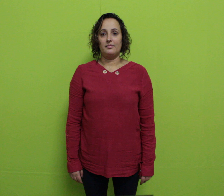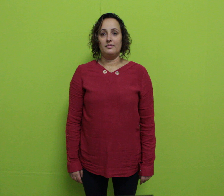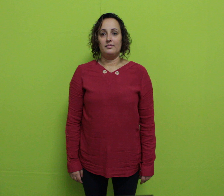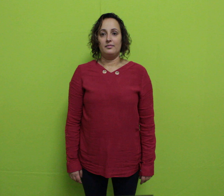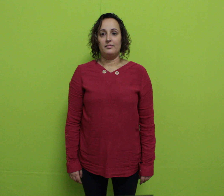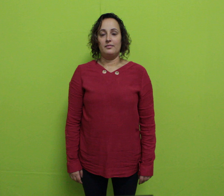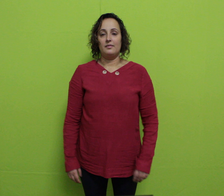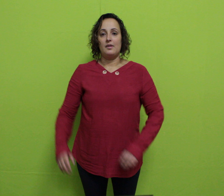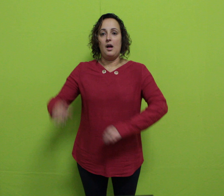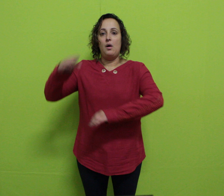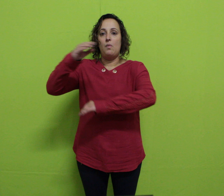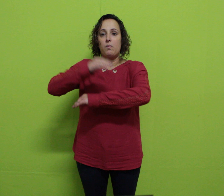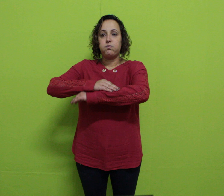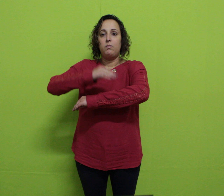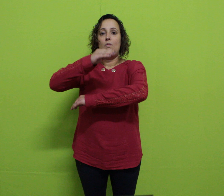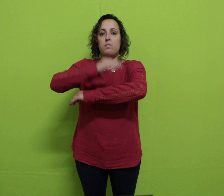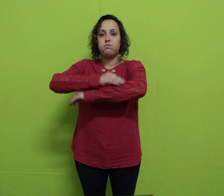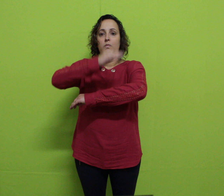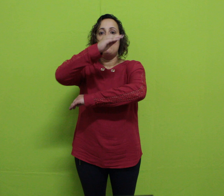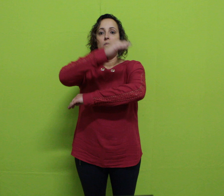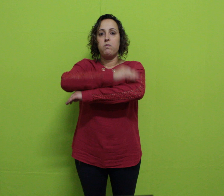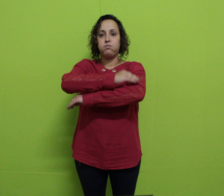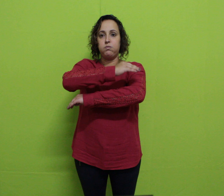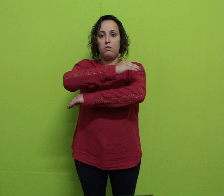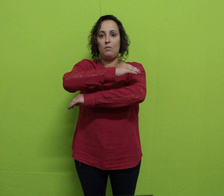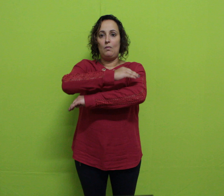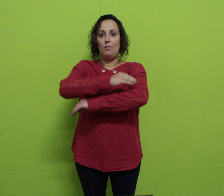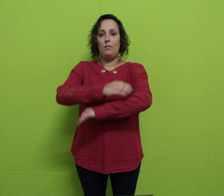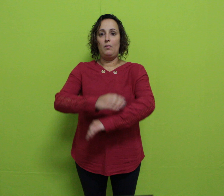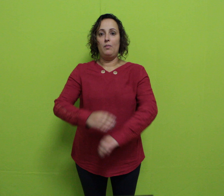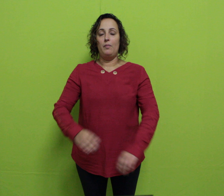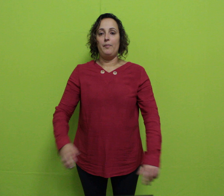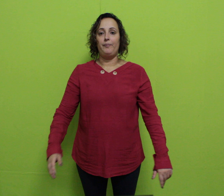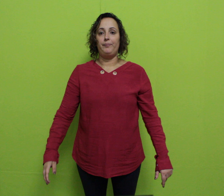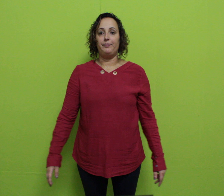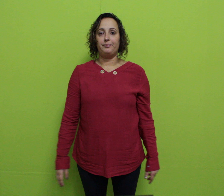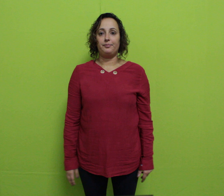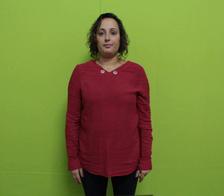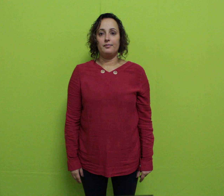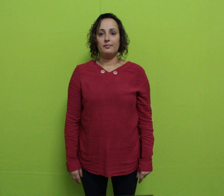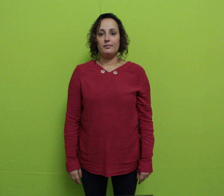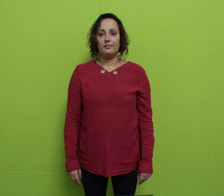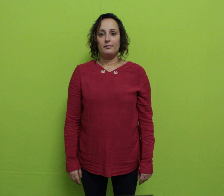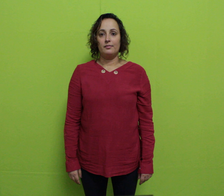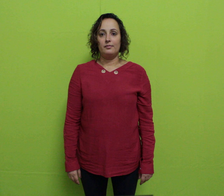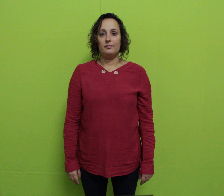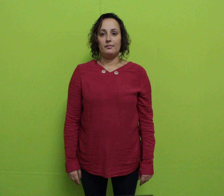sapo